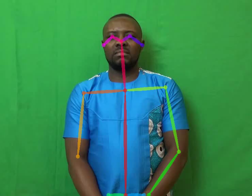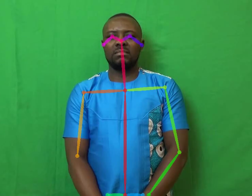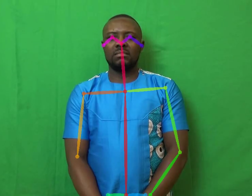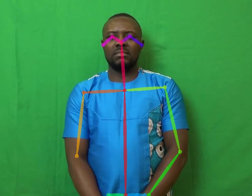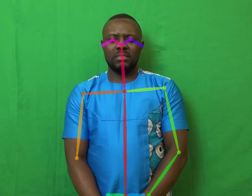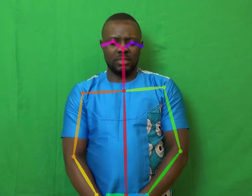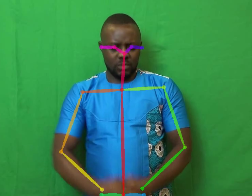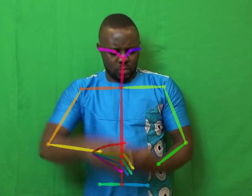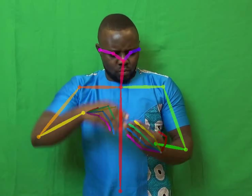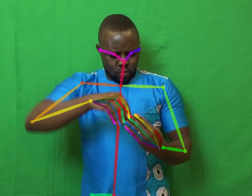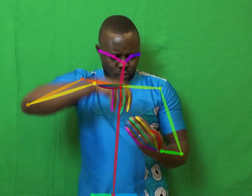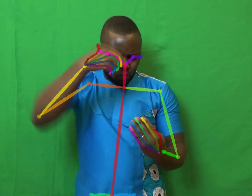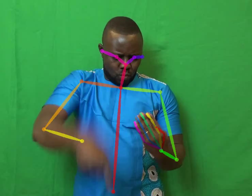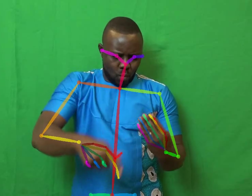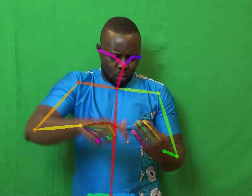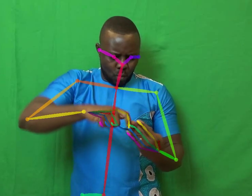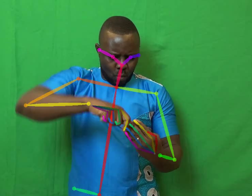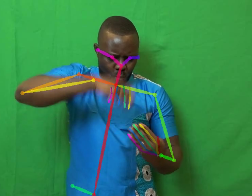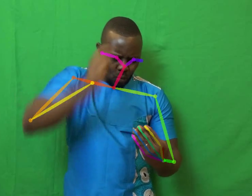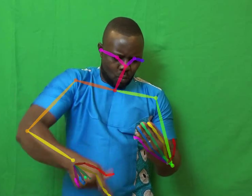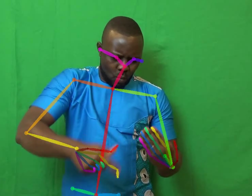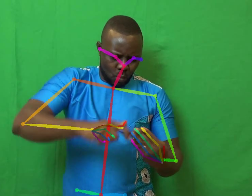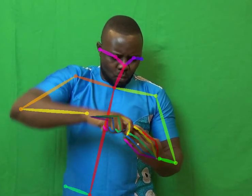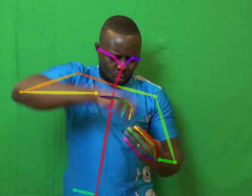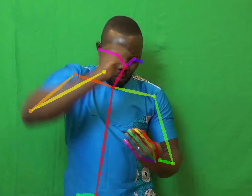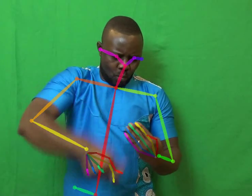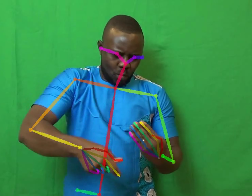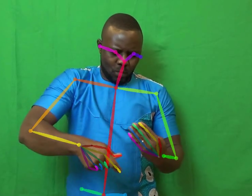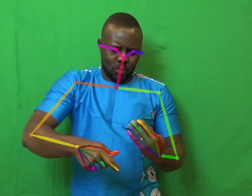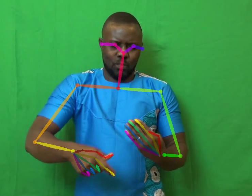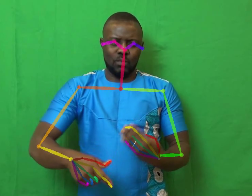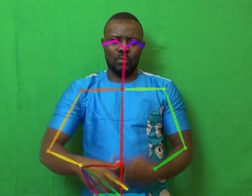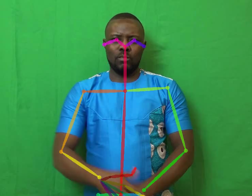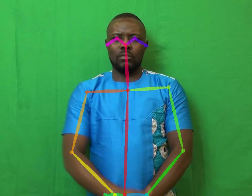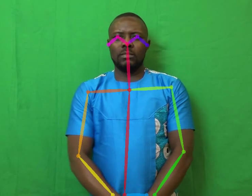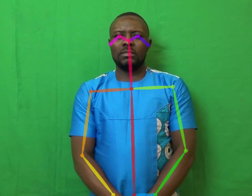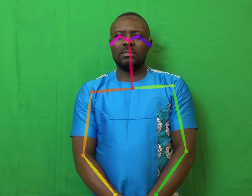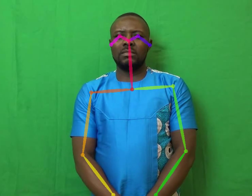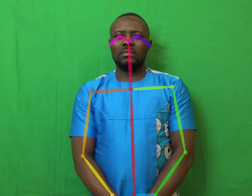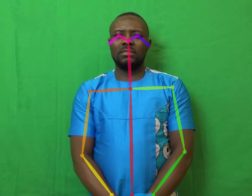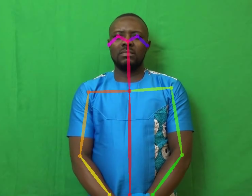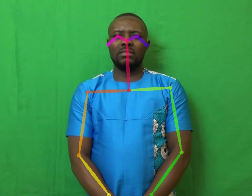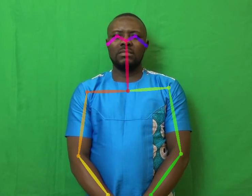playing cards